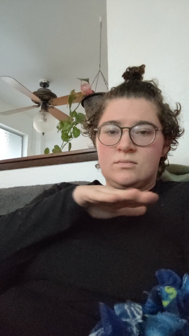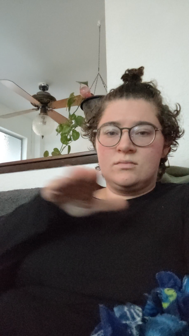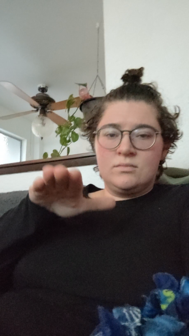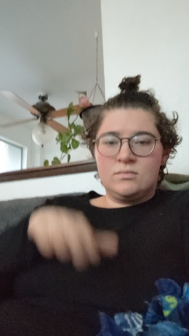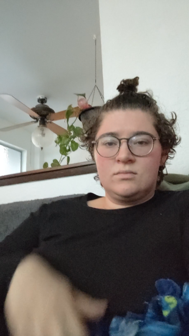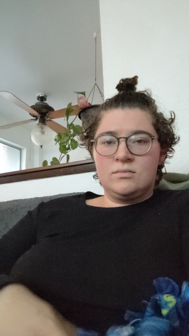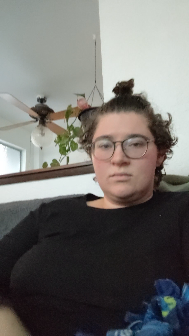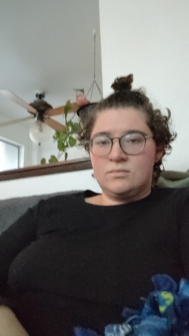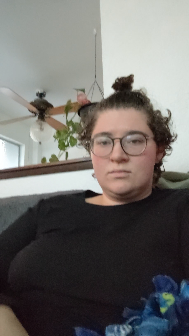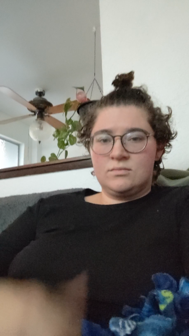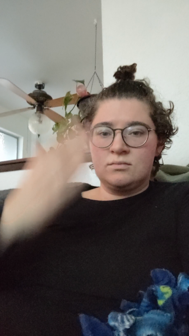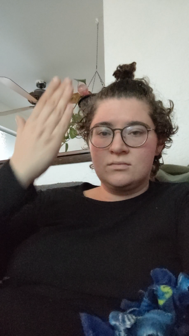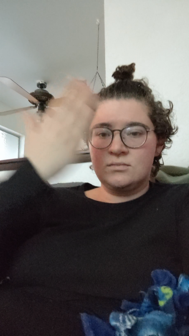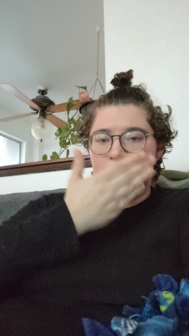dark